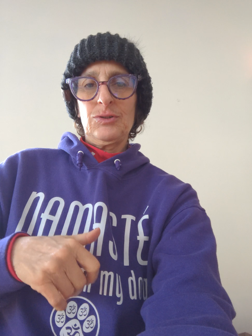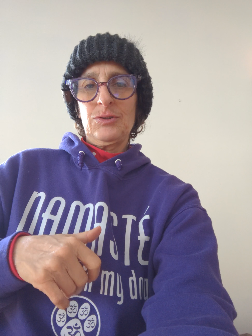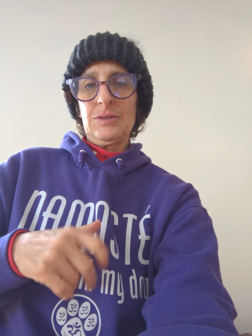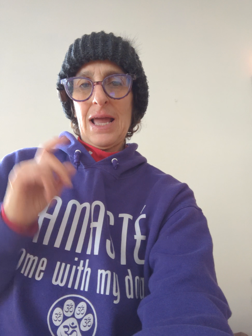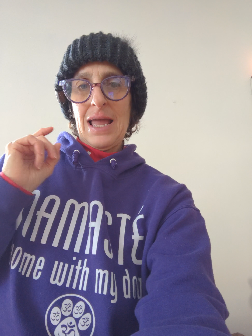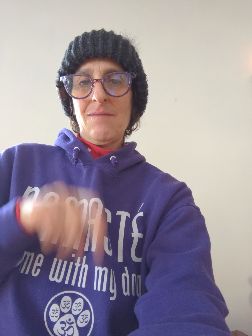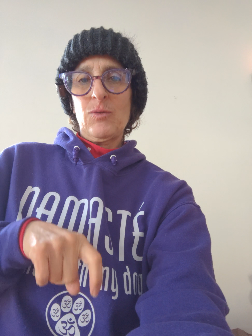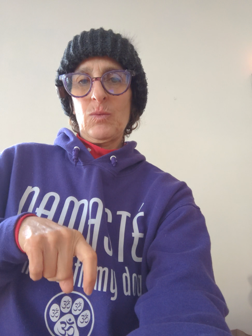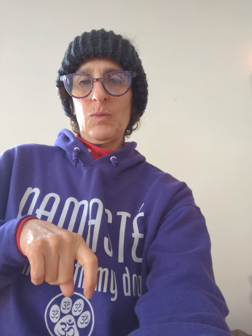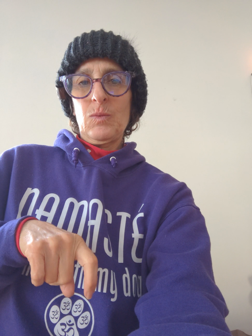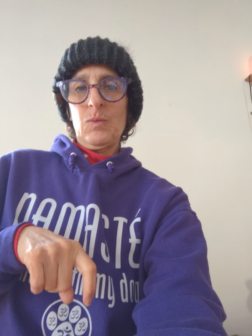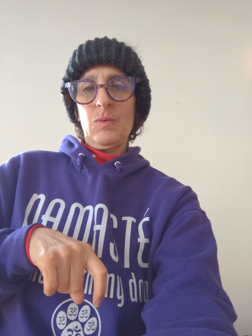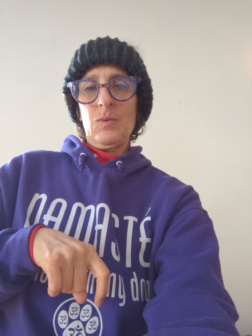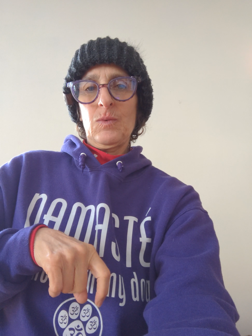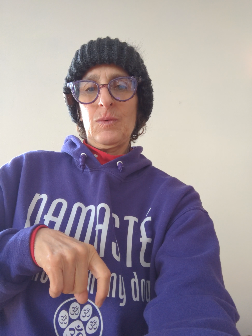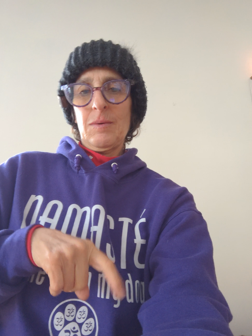have to